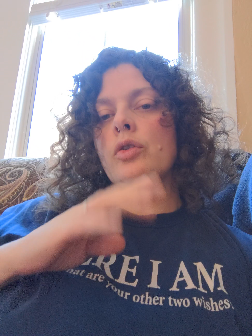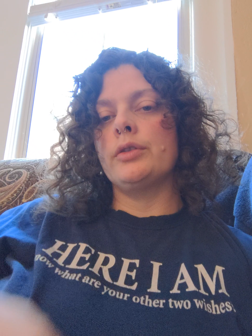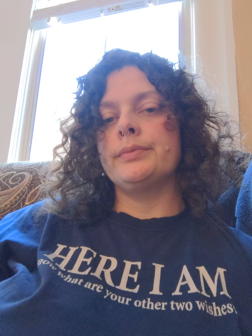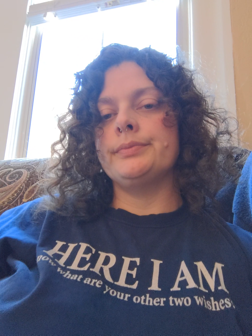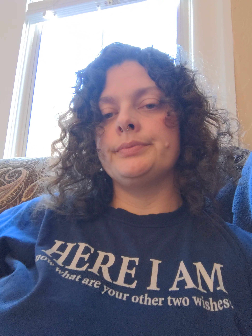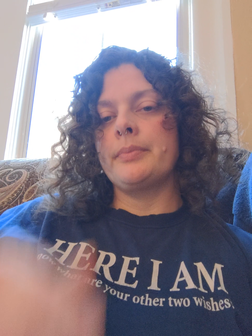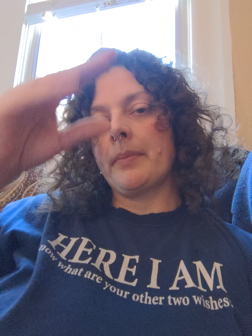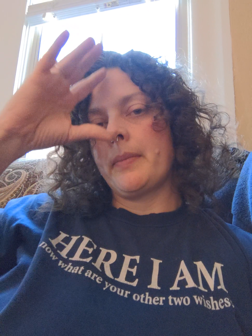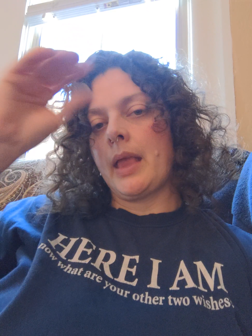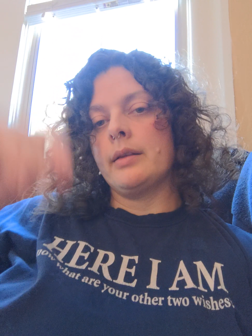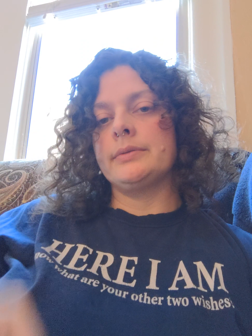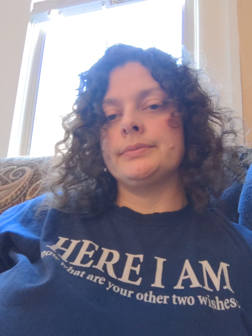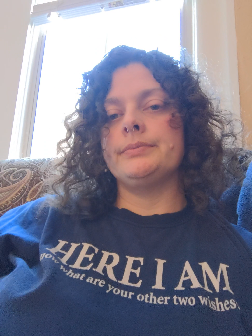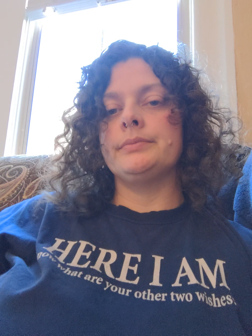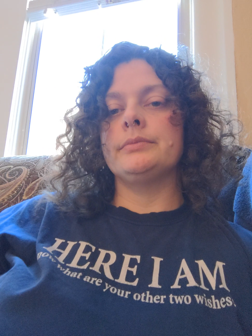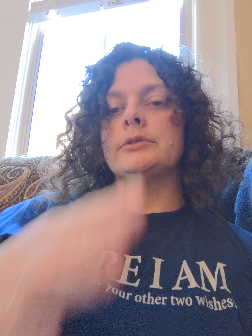man